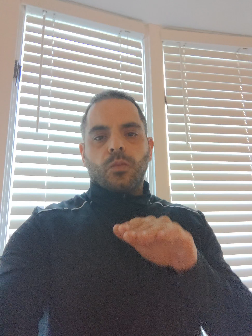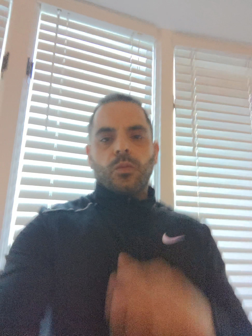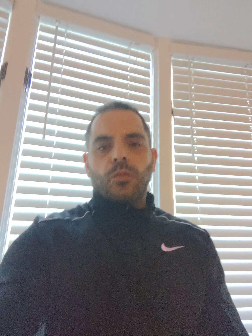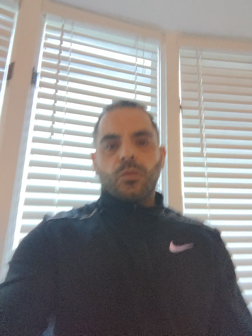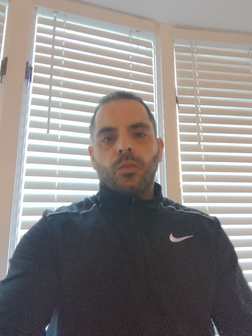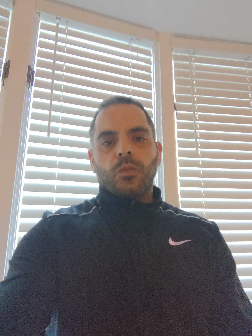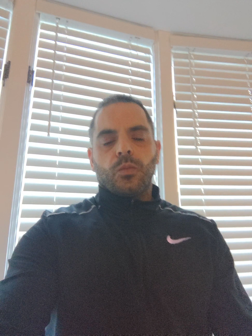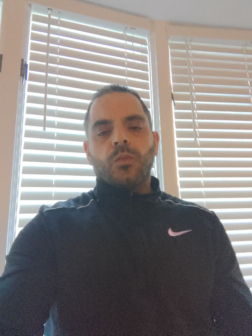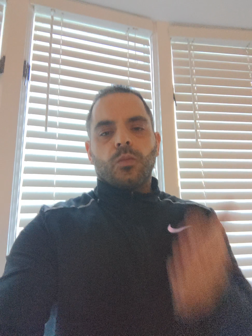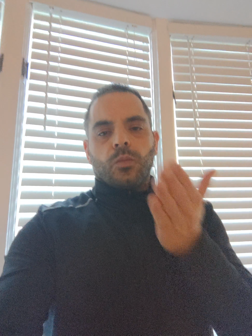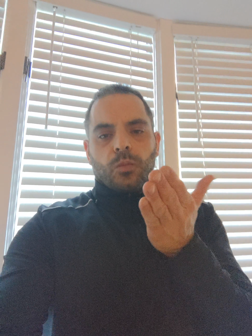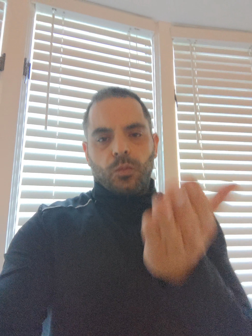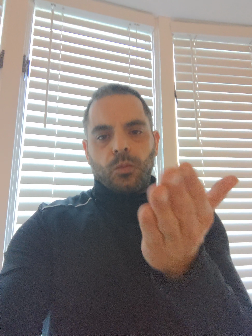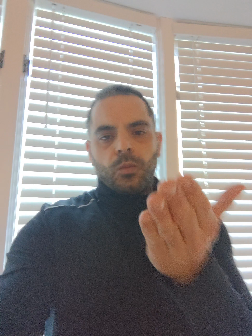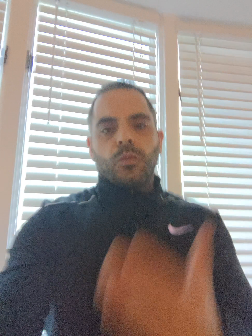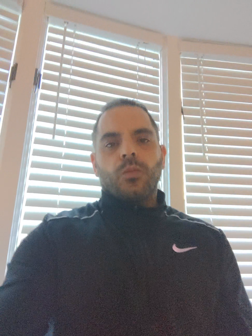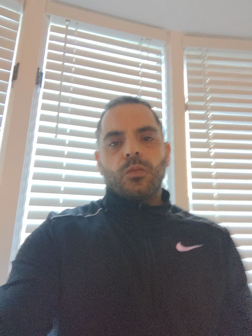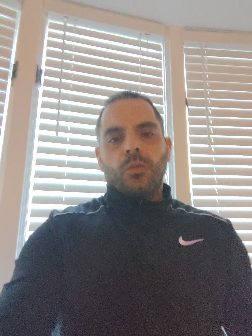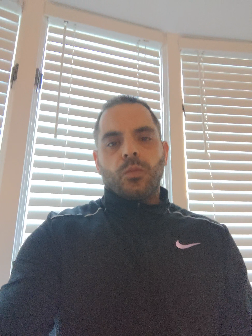boat